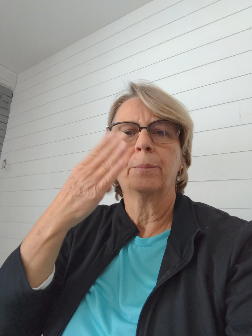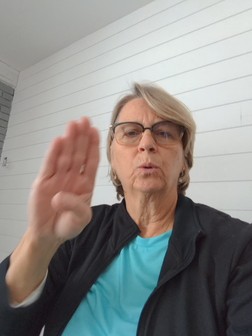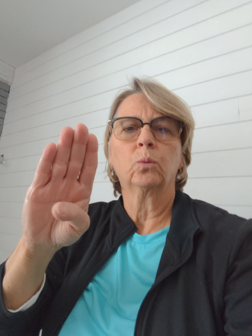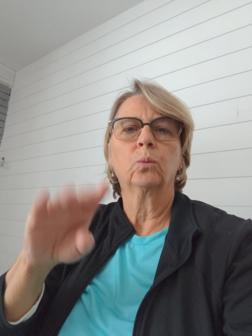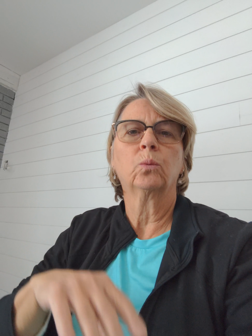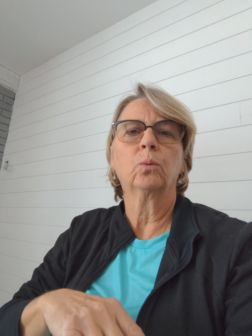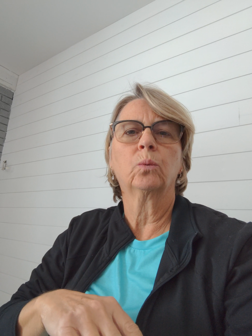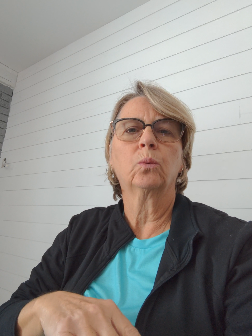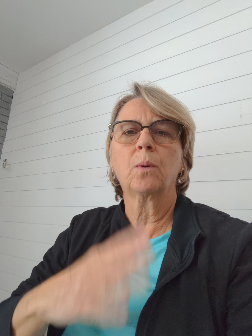blue